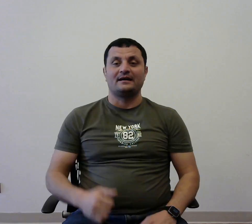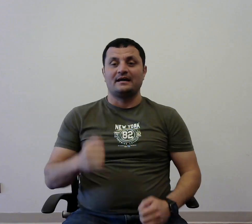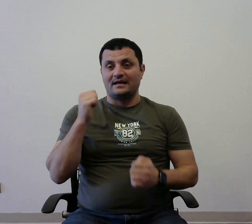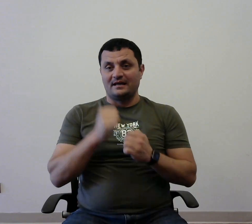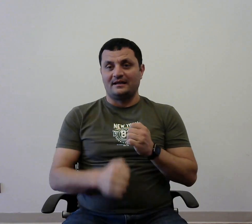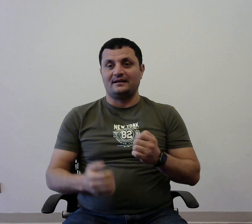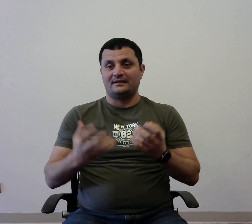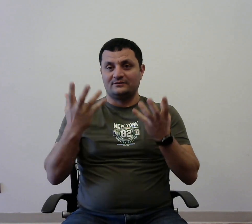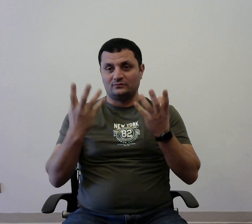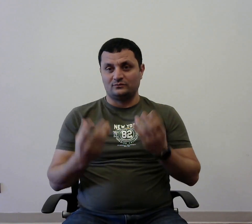hər gün